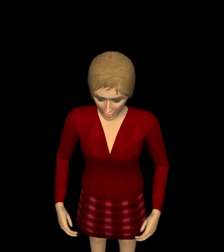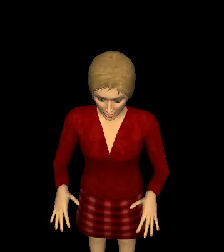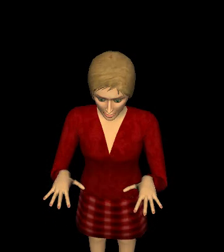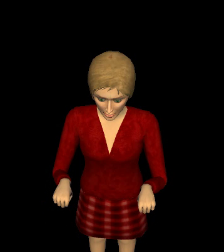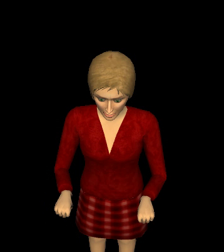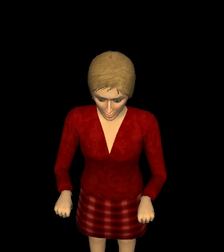مشغول